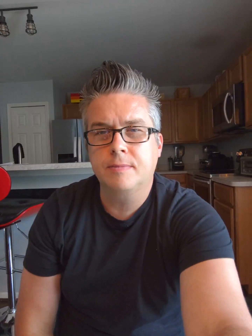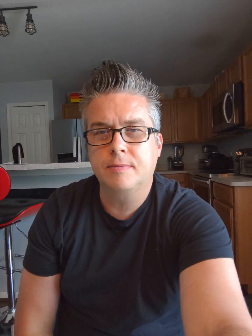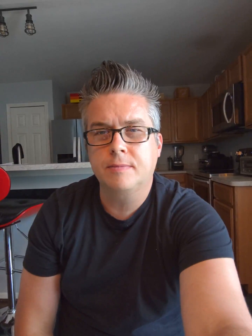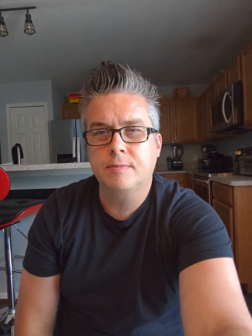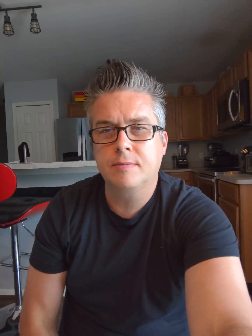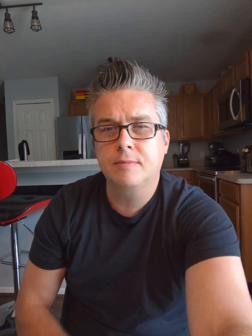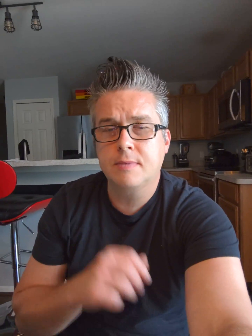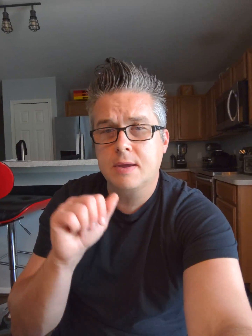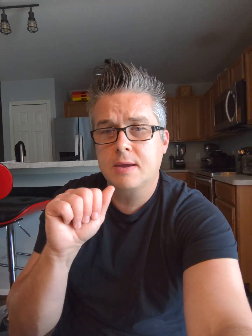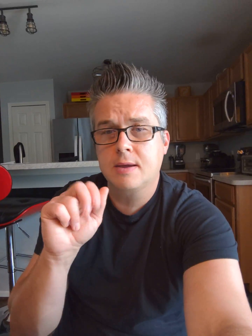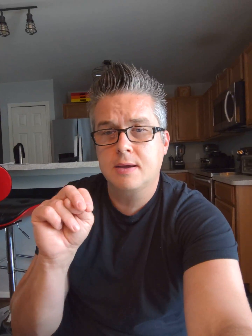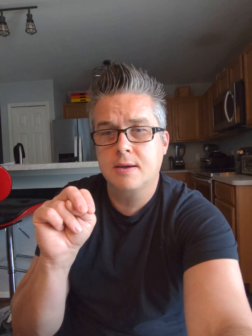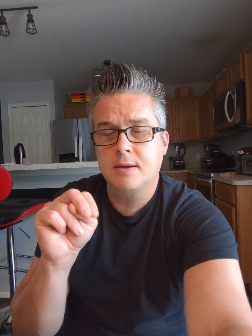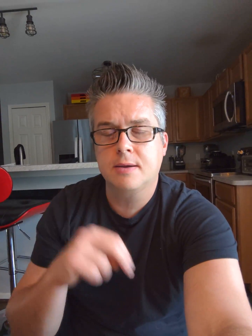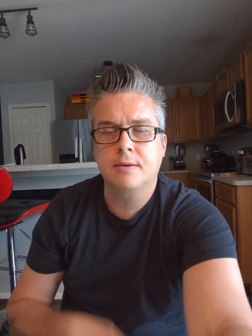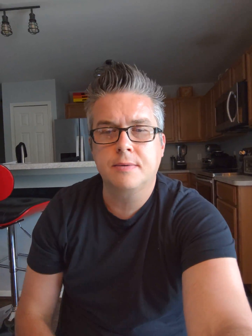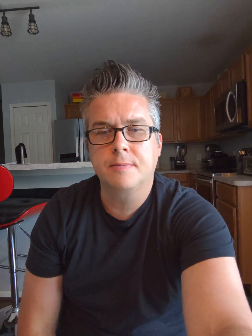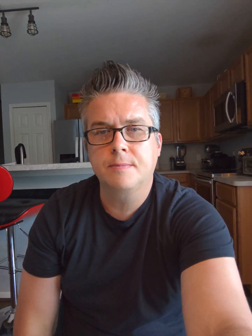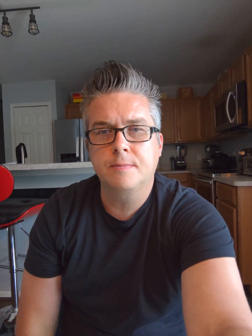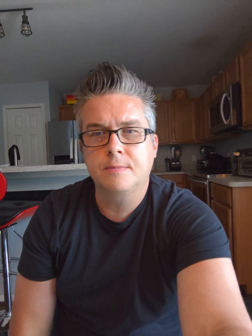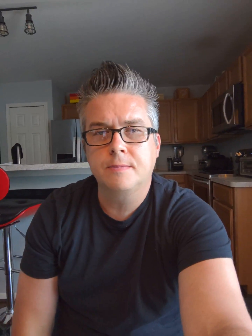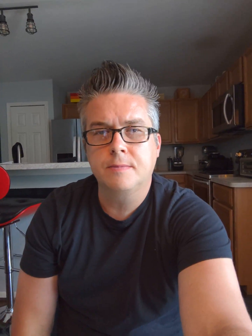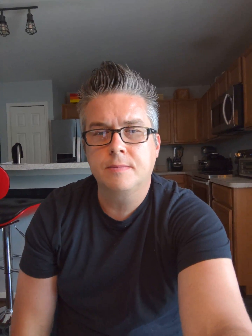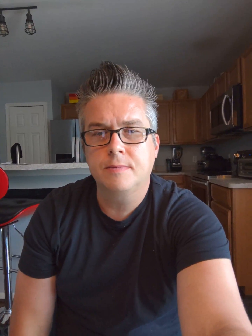an